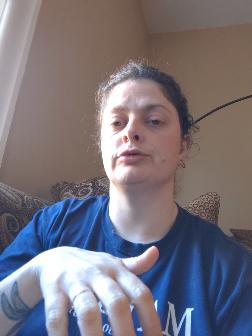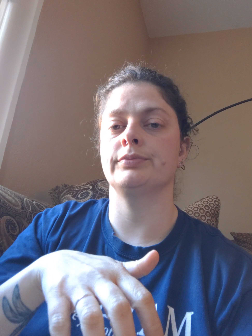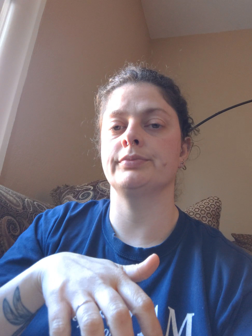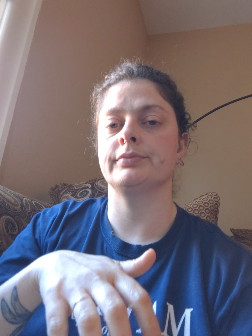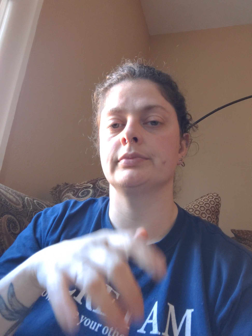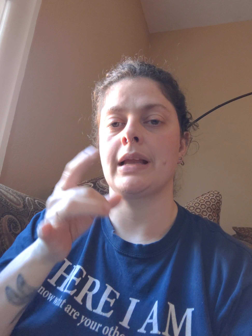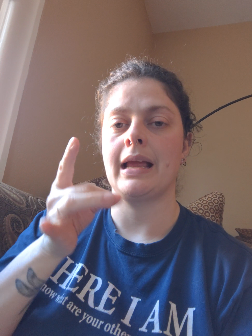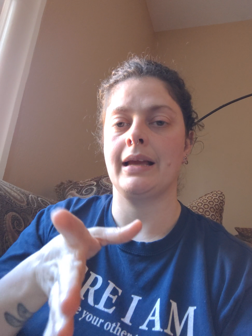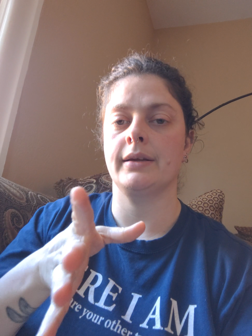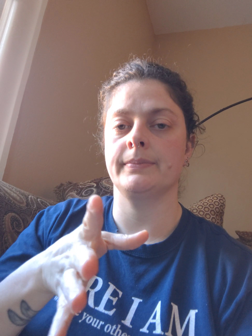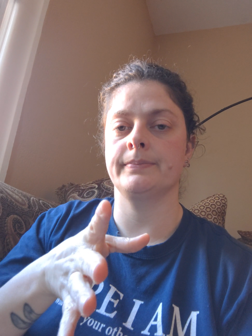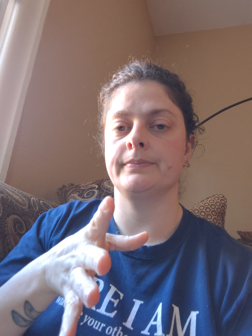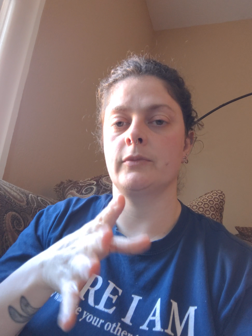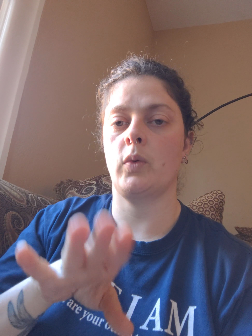hate